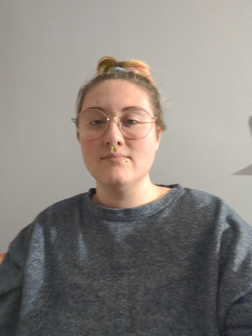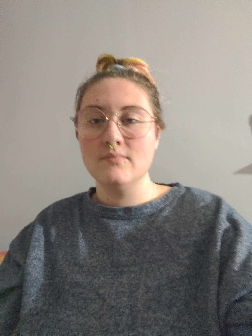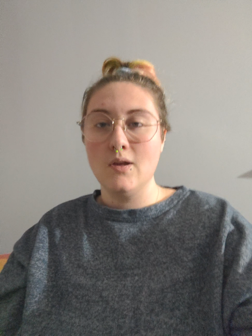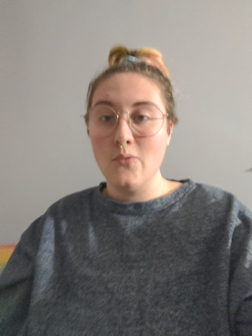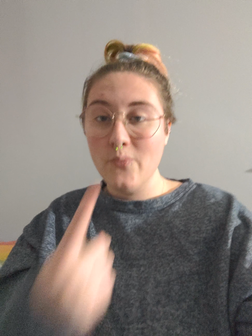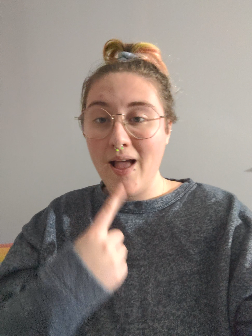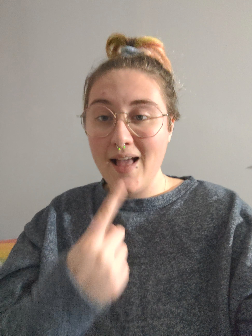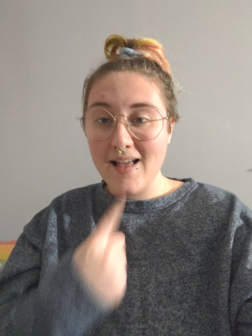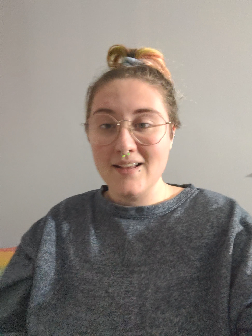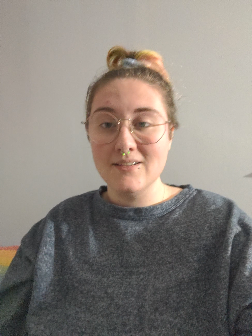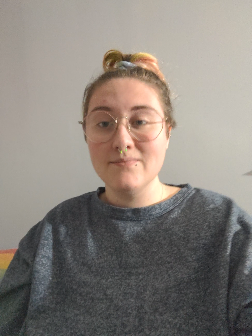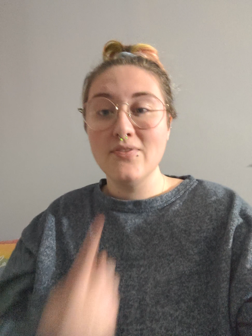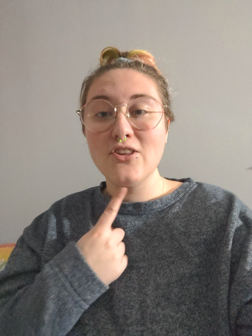red